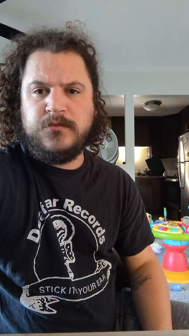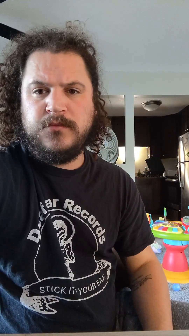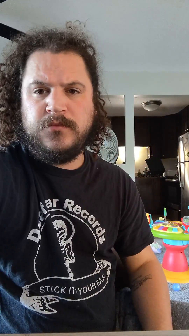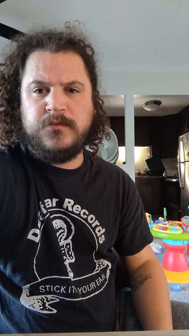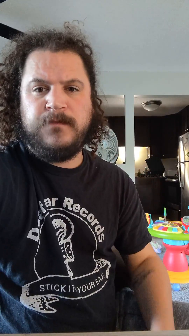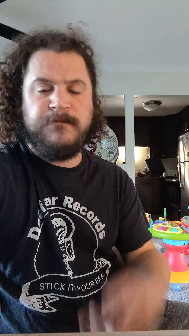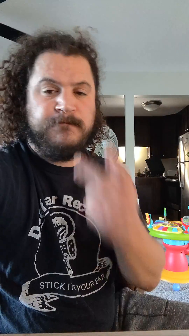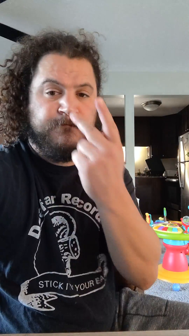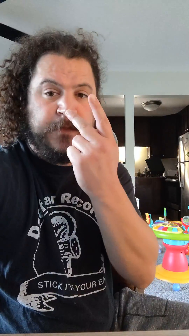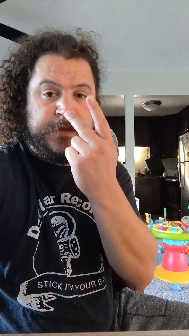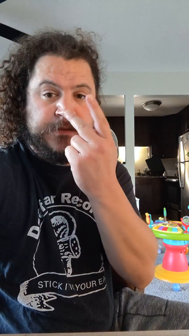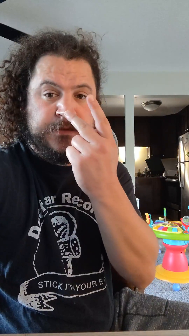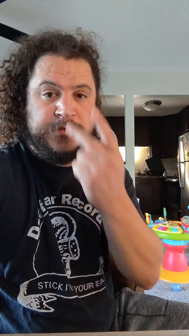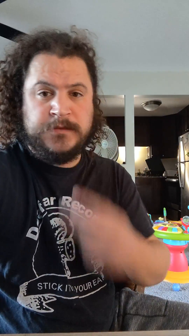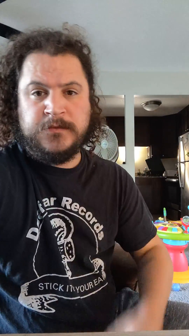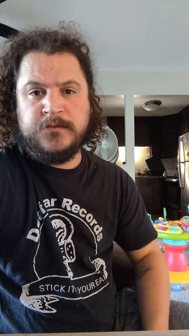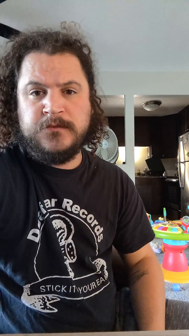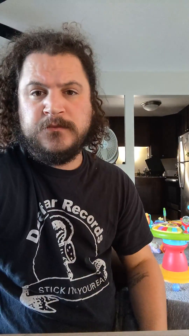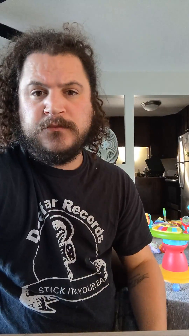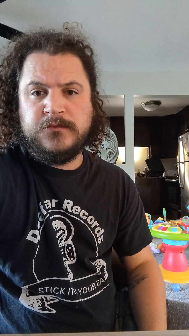penis